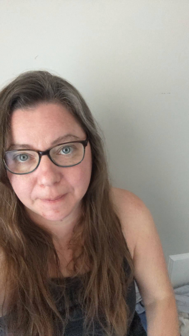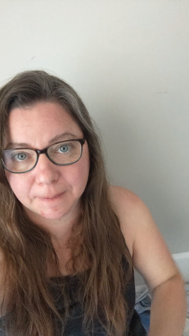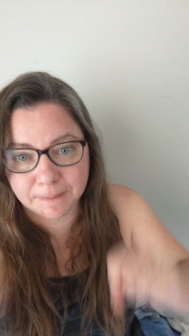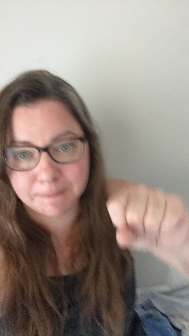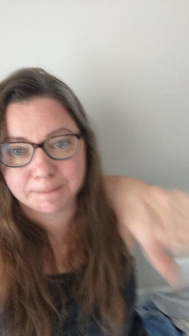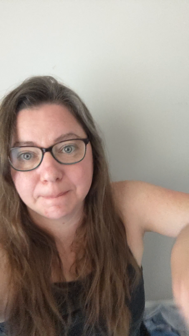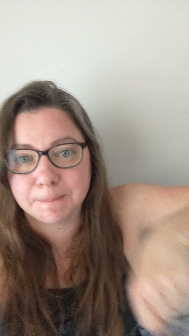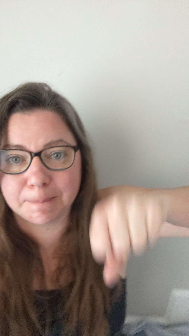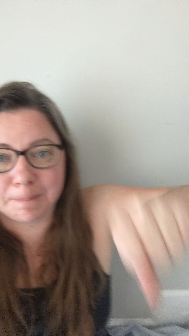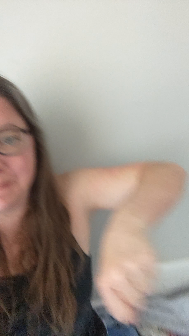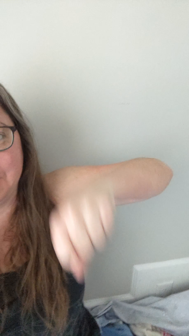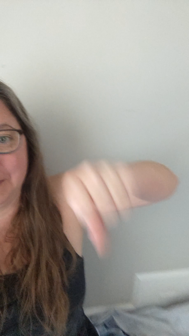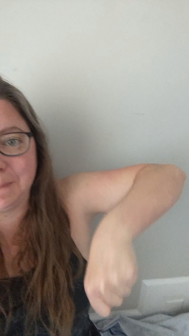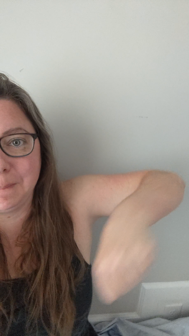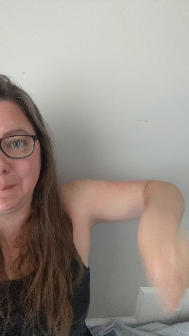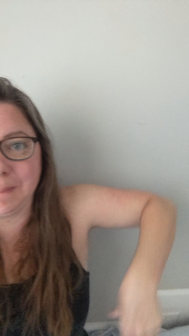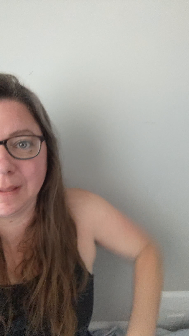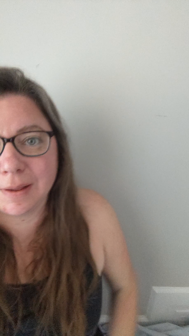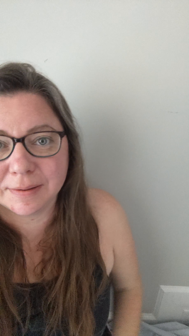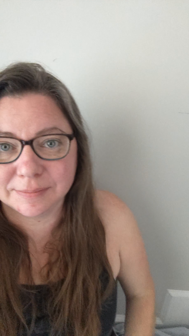bicycle